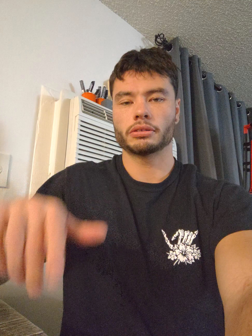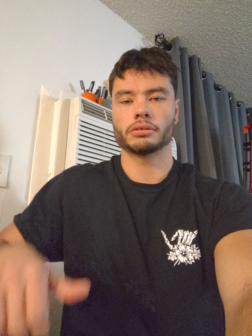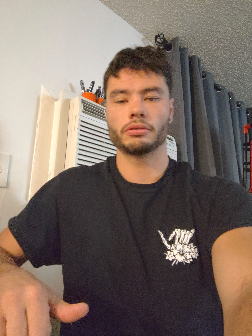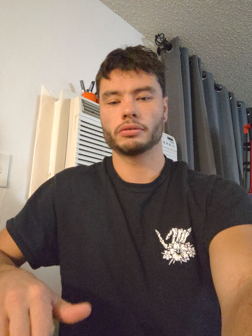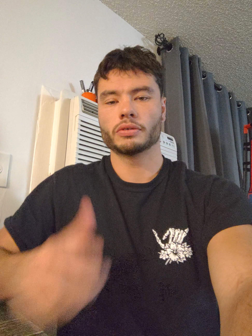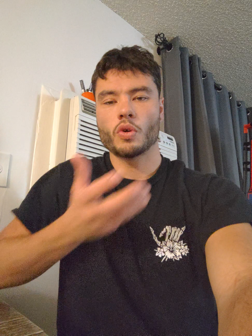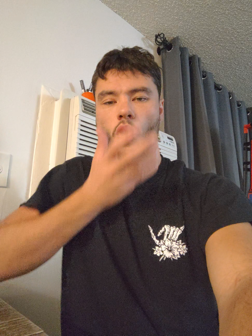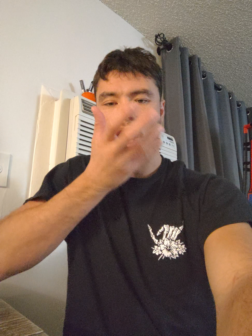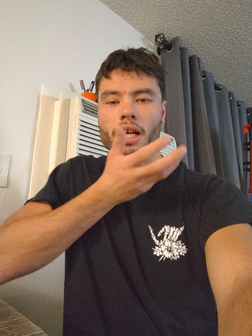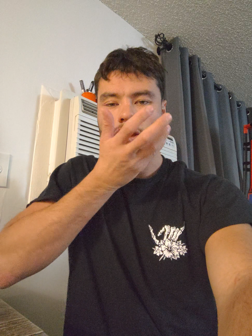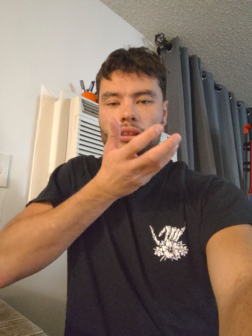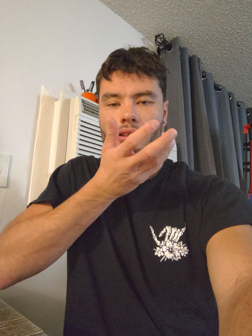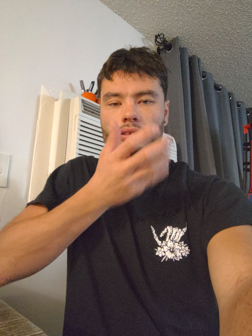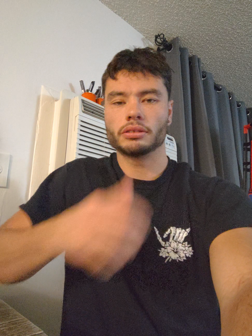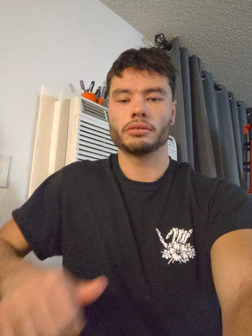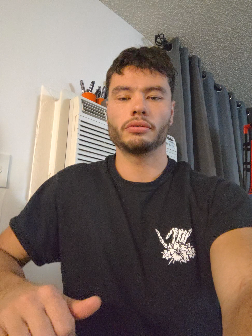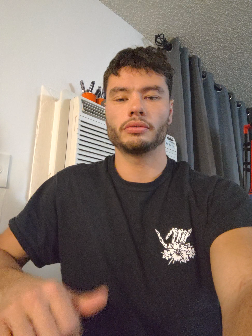grass